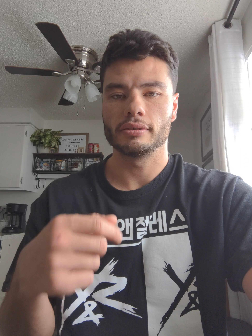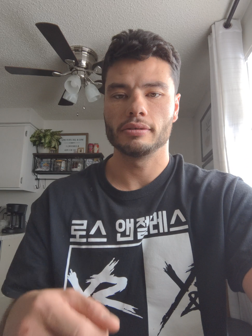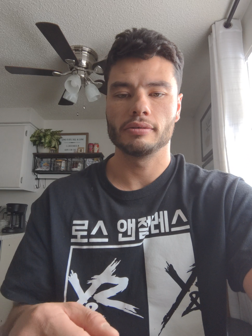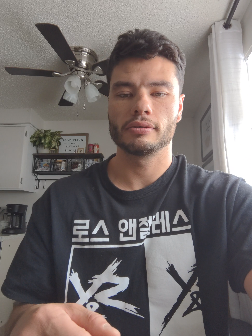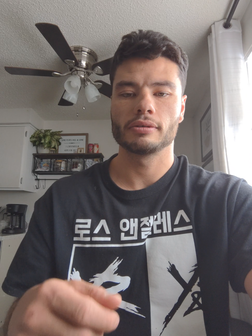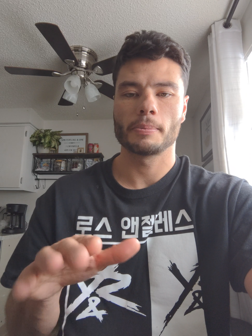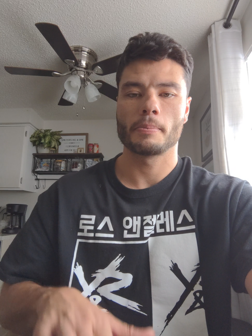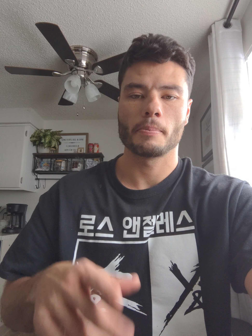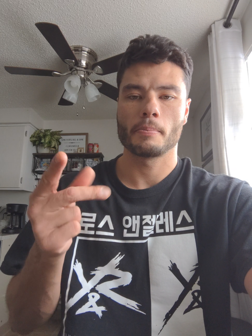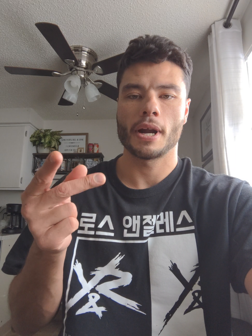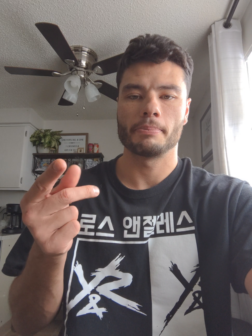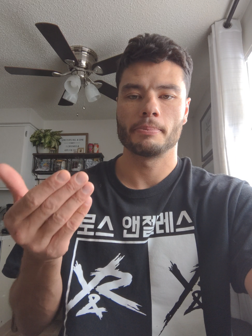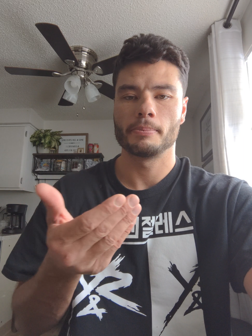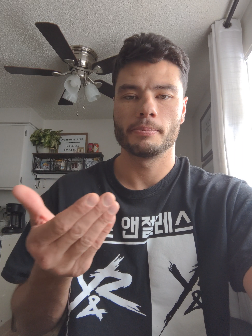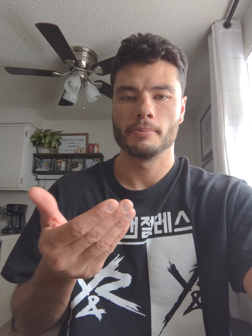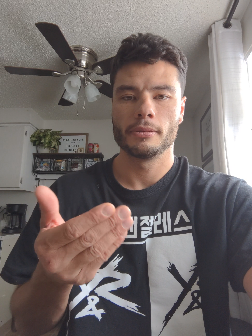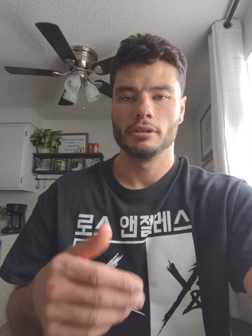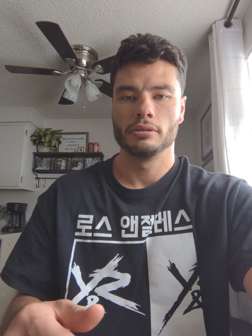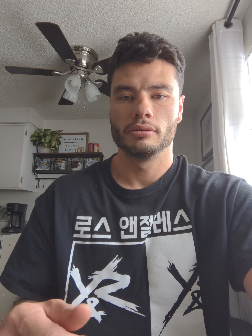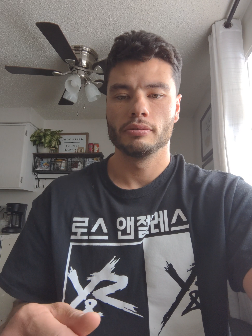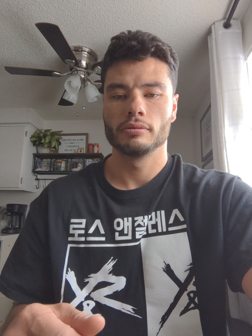puppy